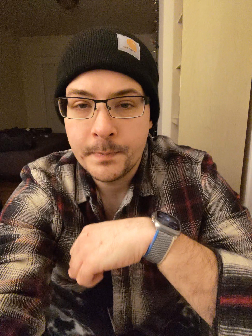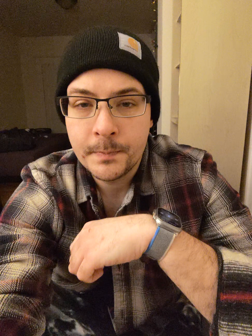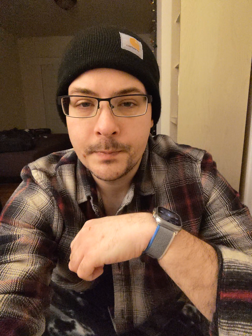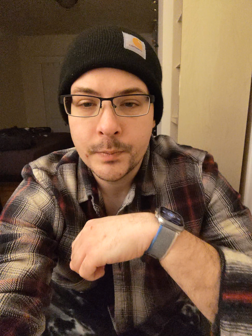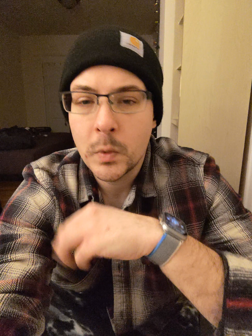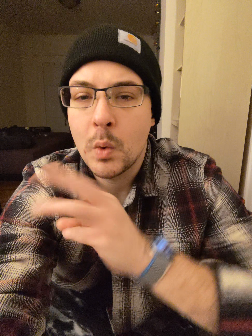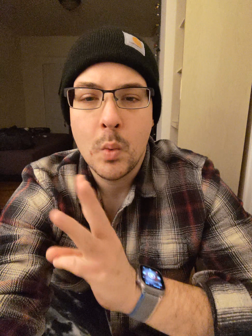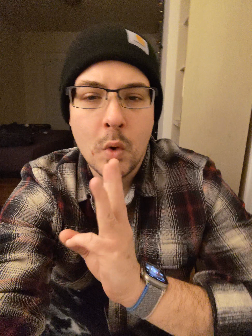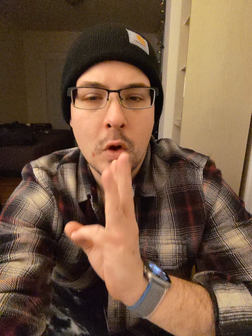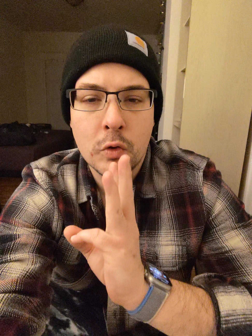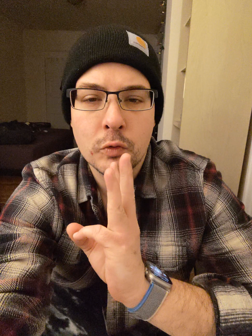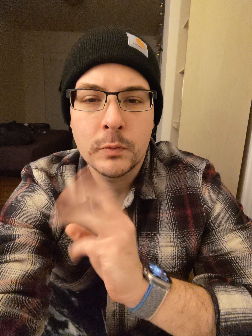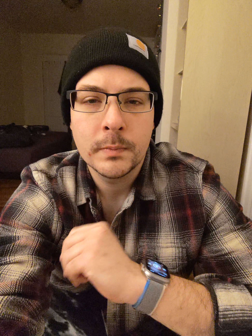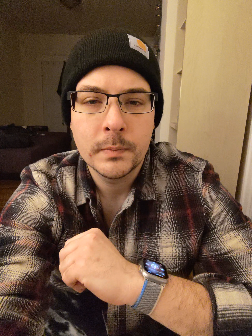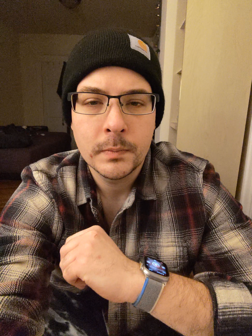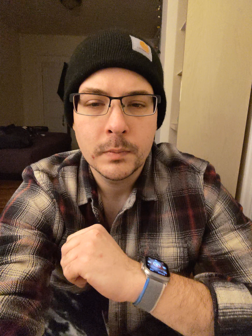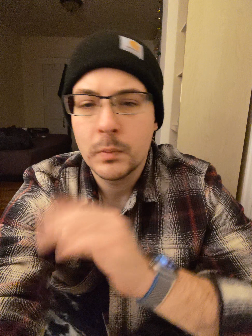water